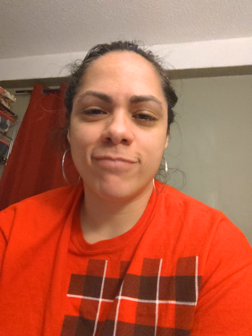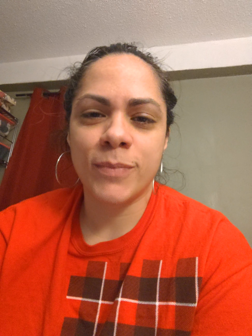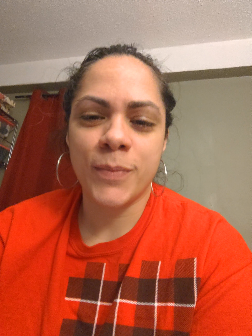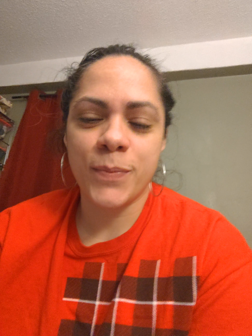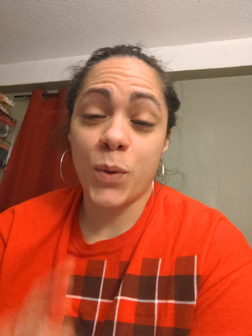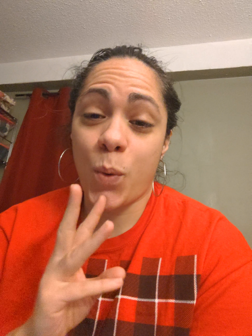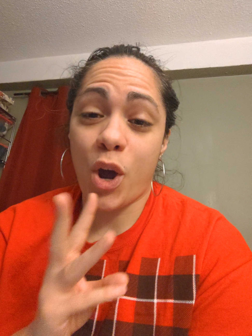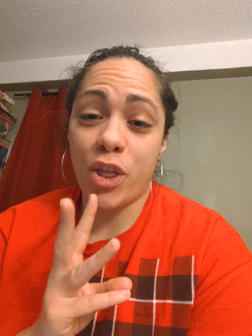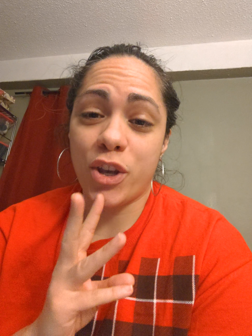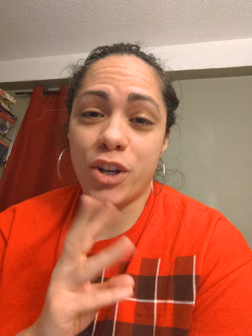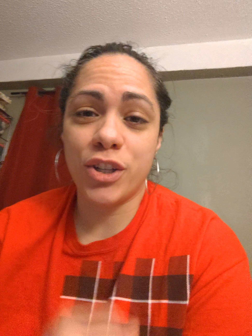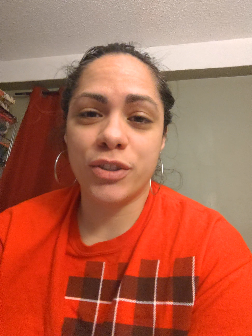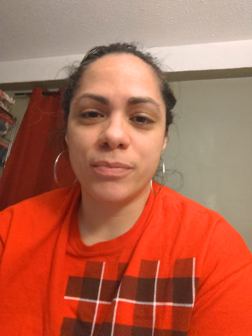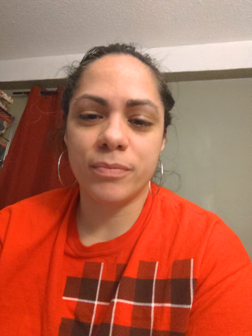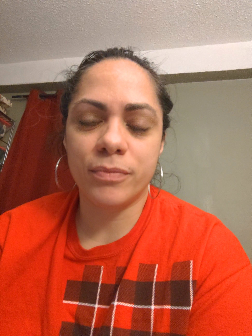water